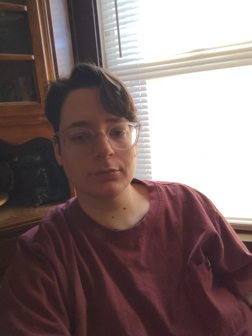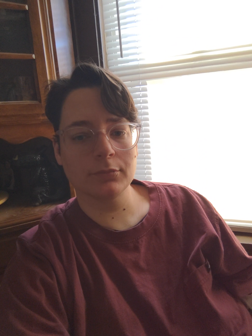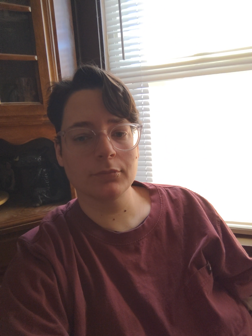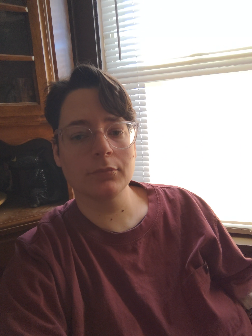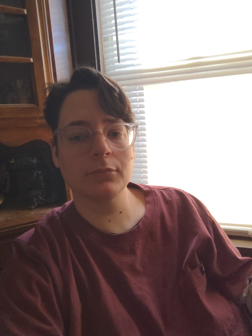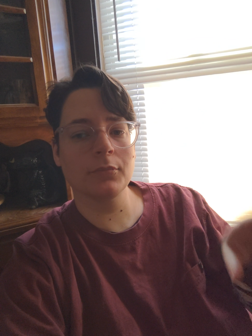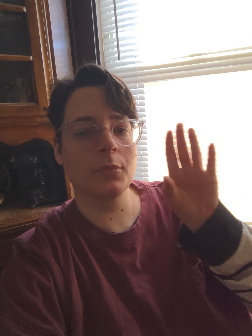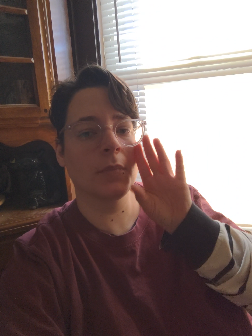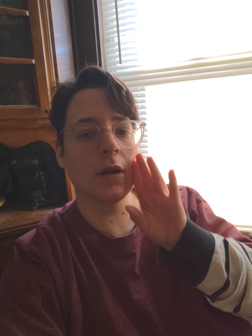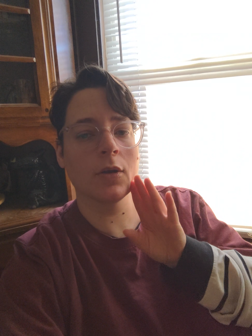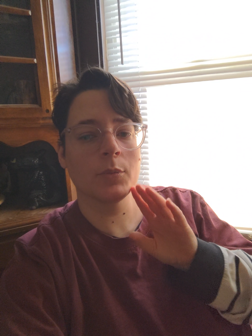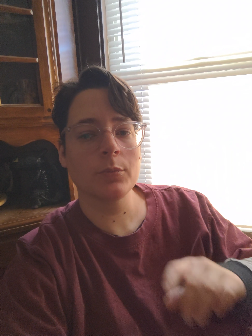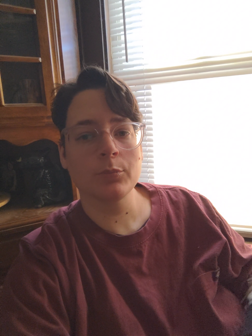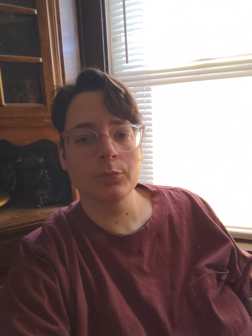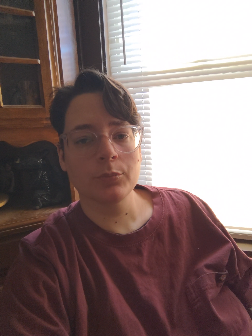brown